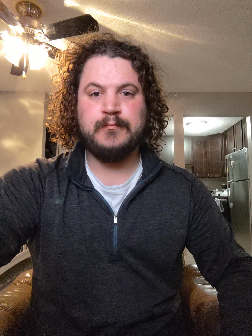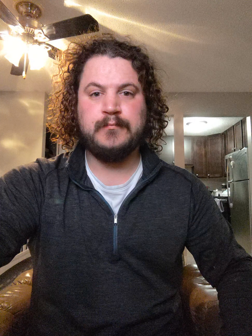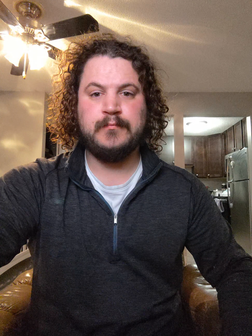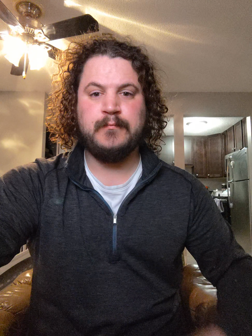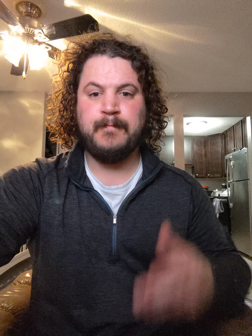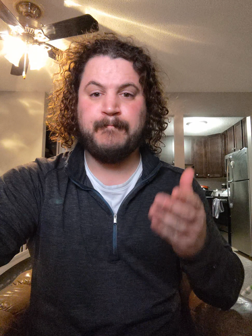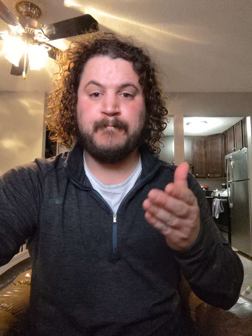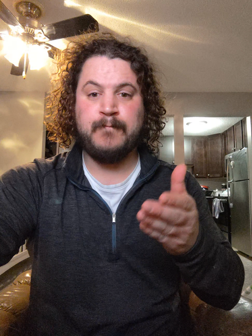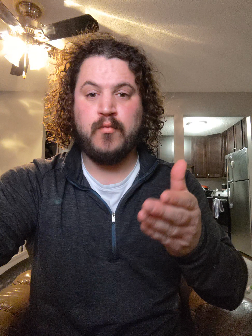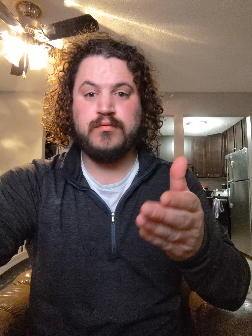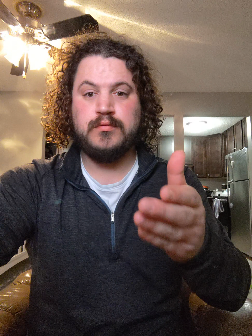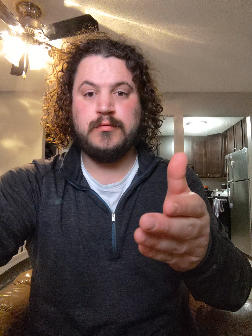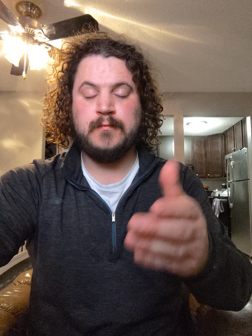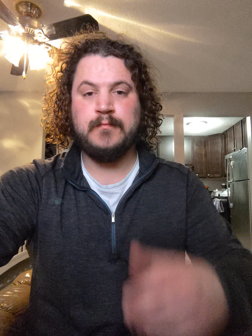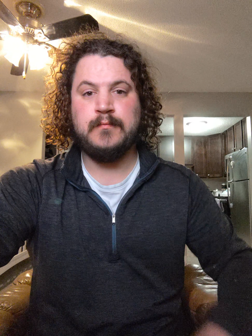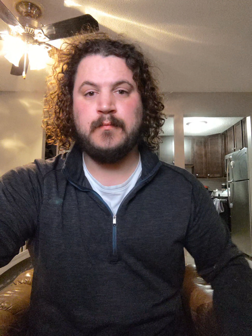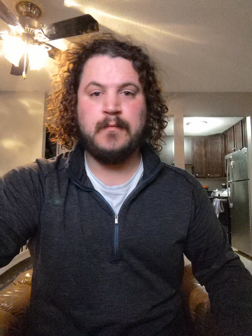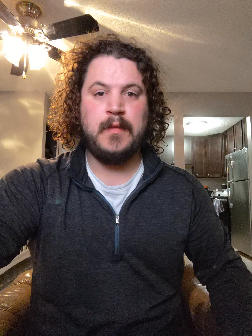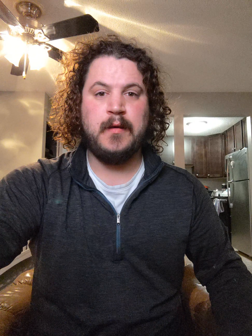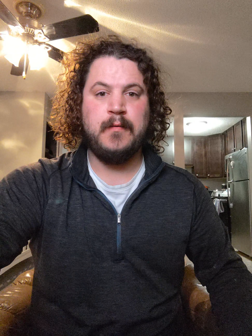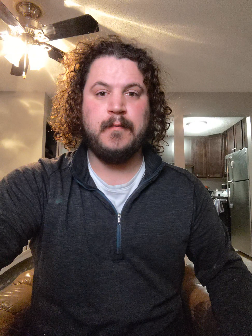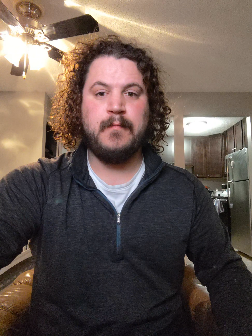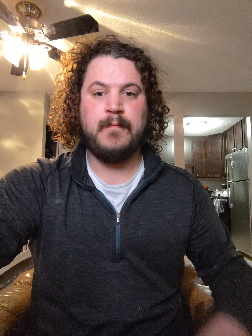boat